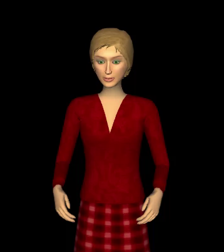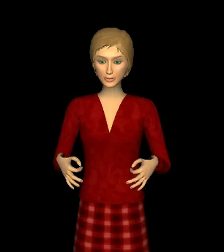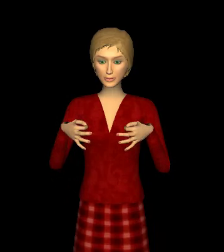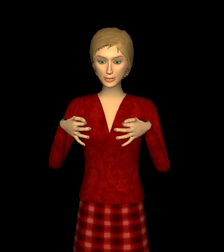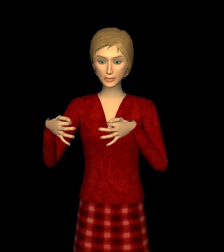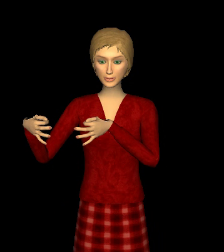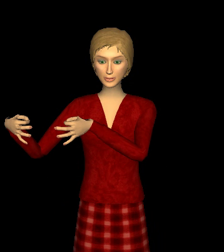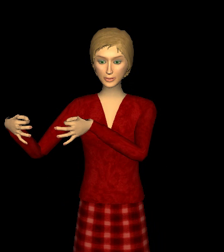مجتهد